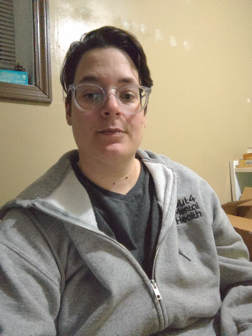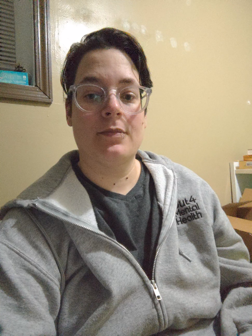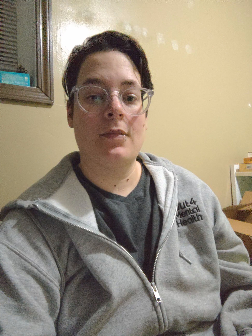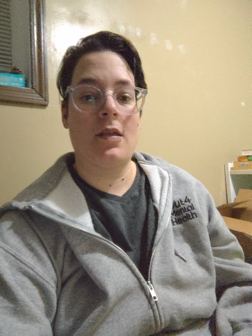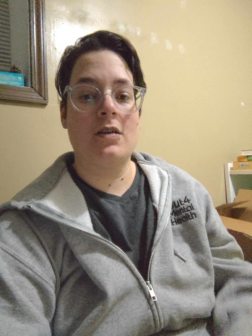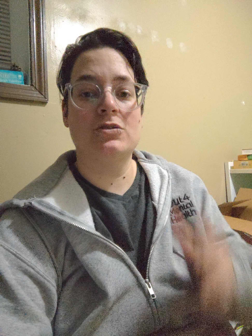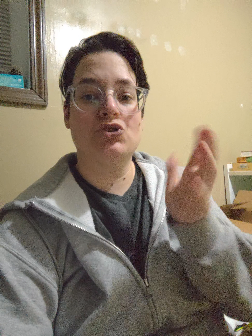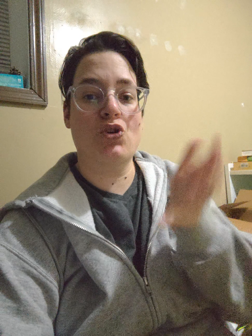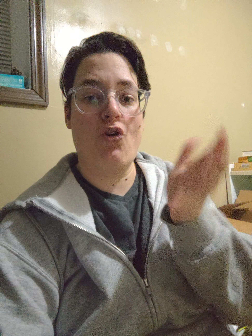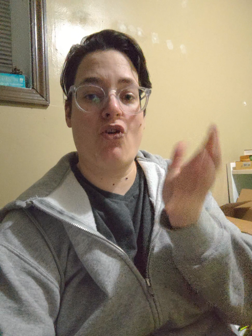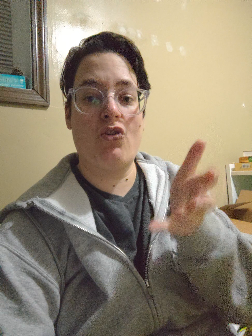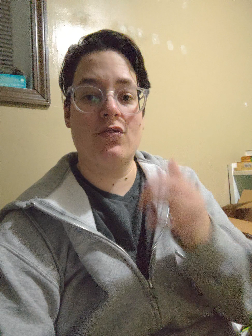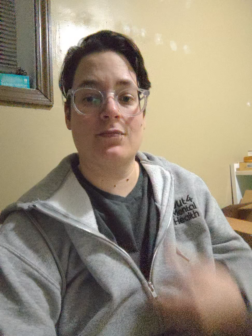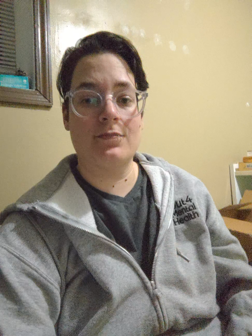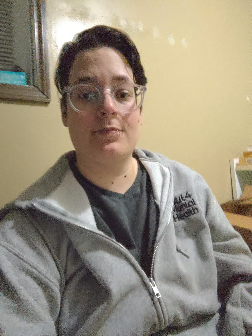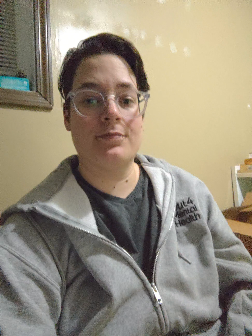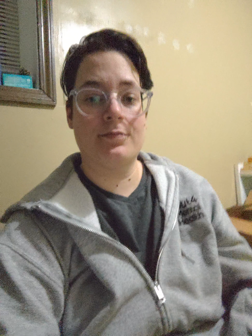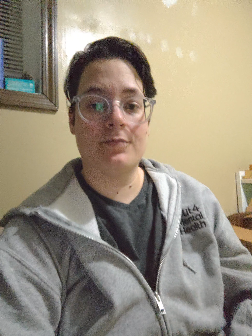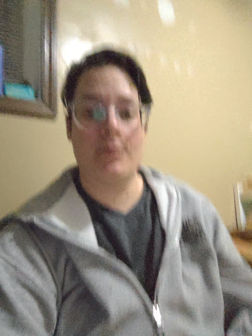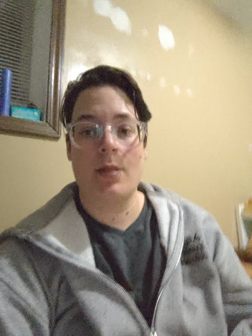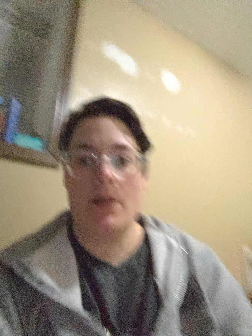talk